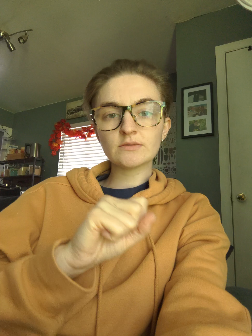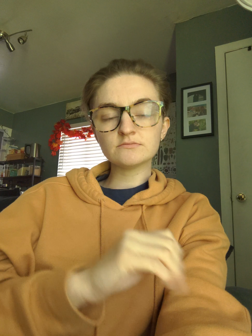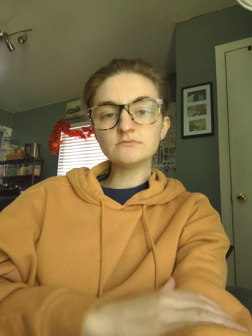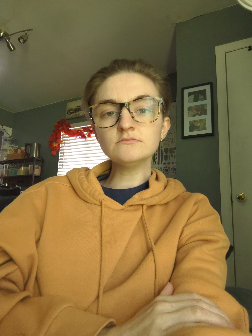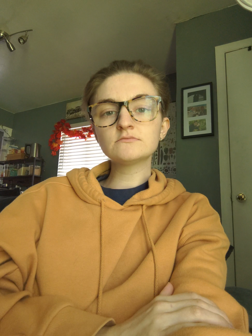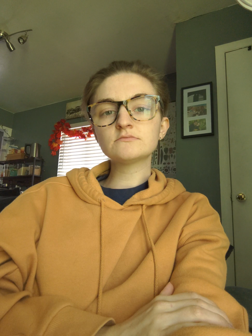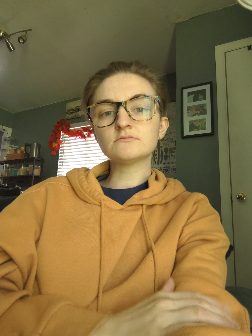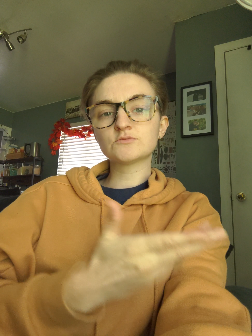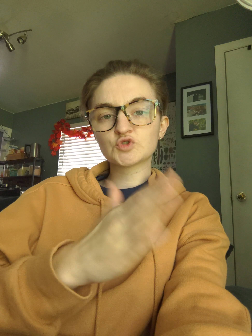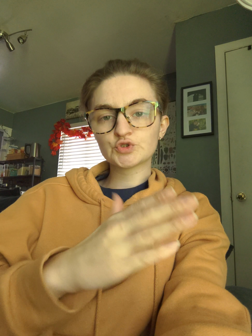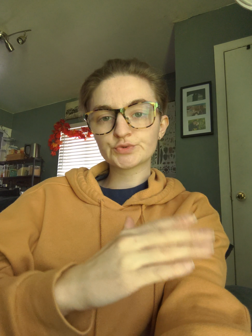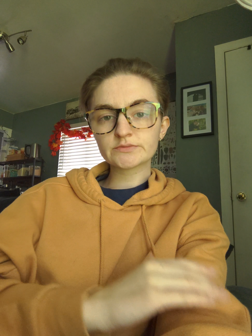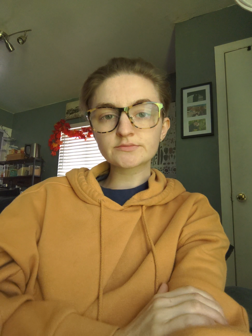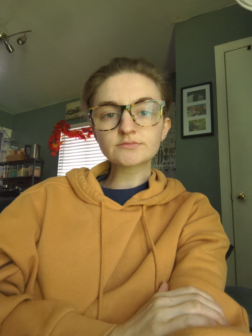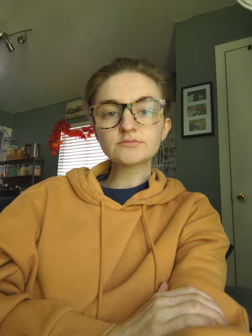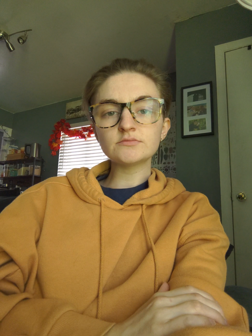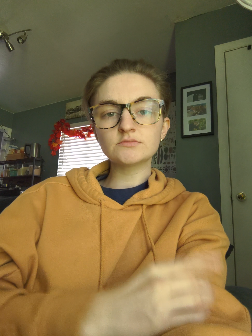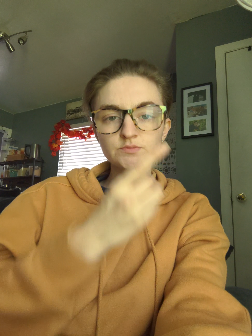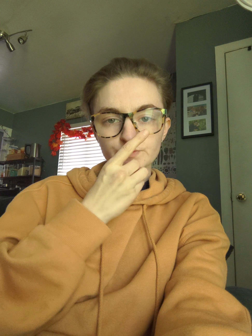cook